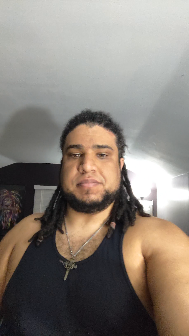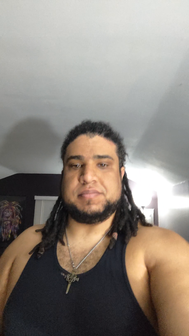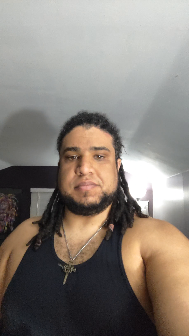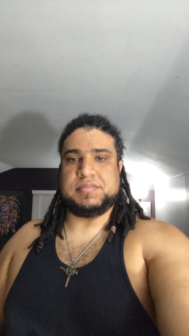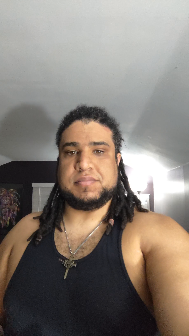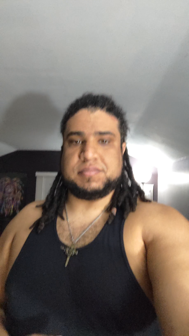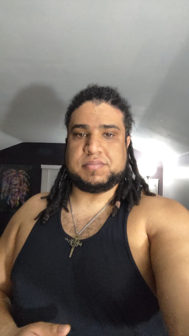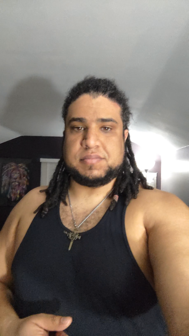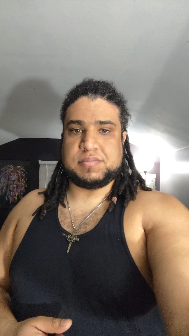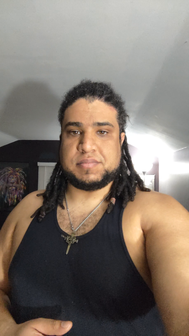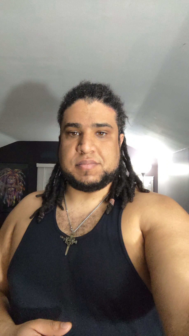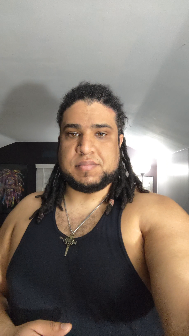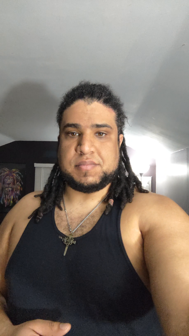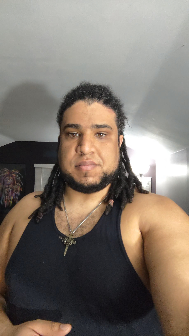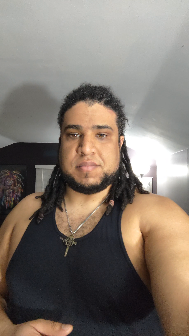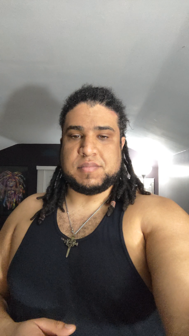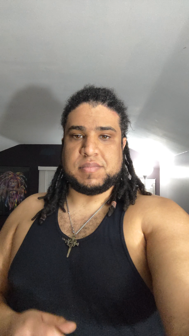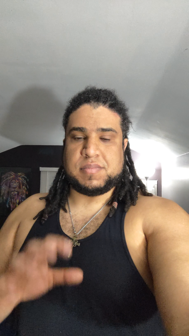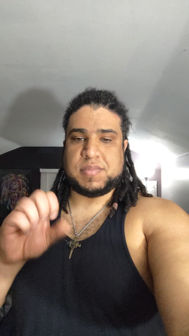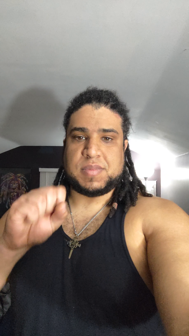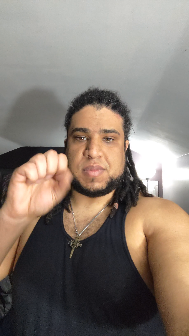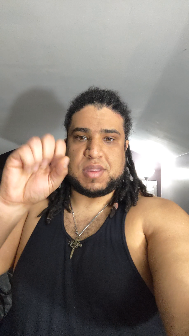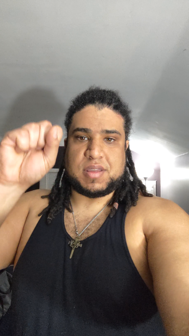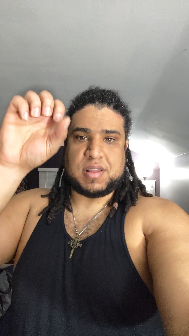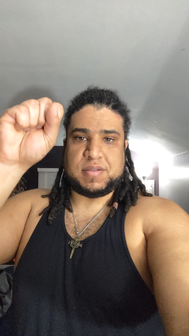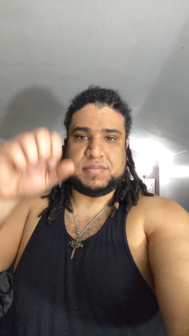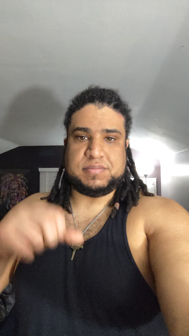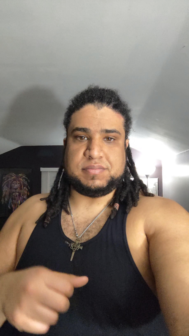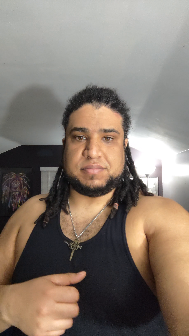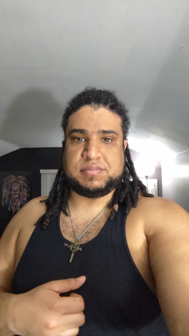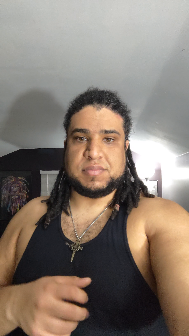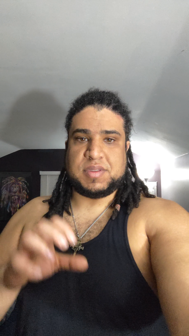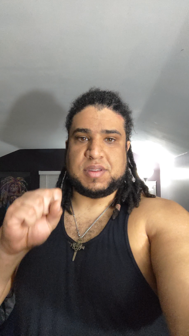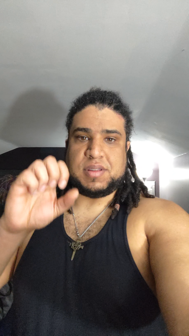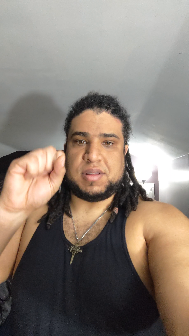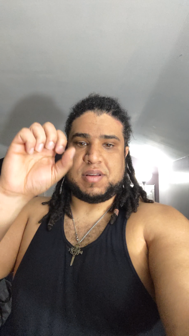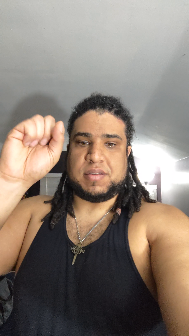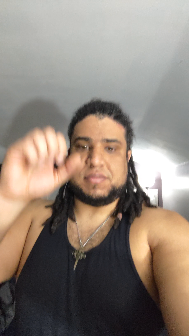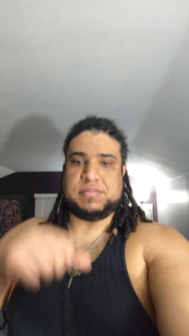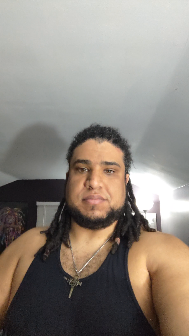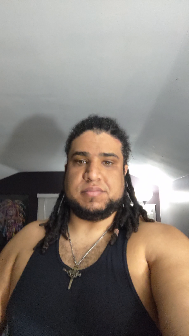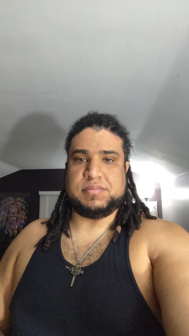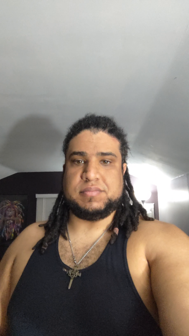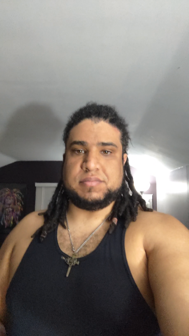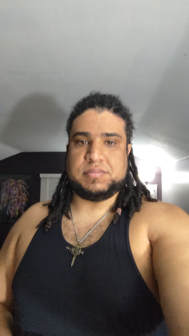ladder